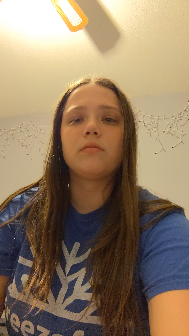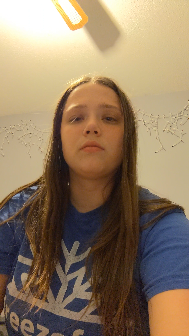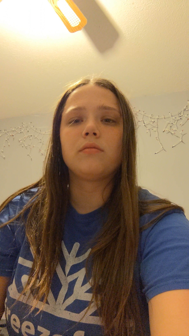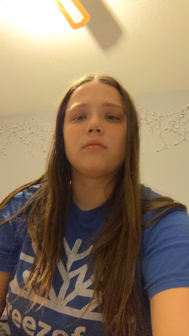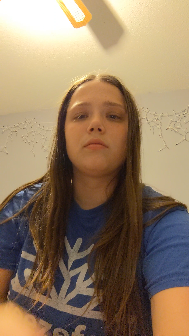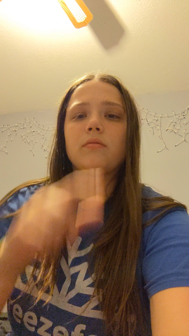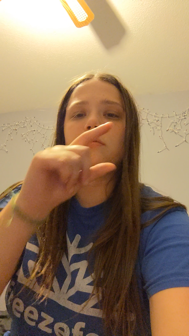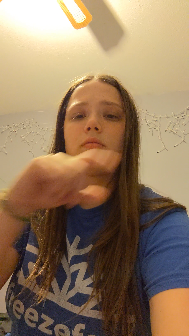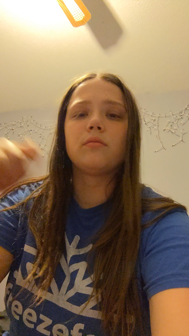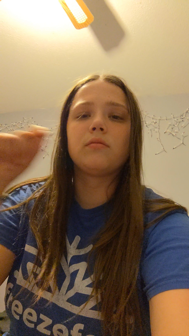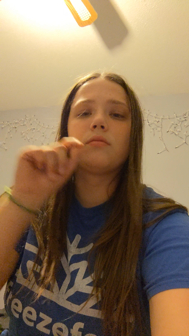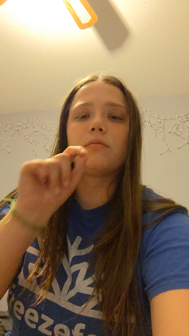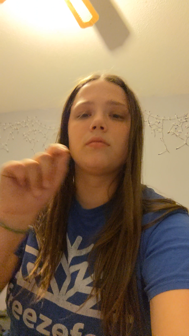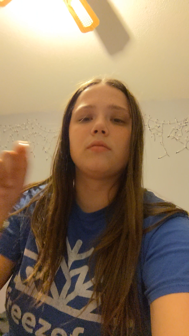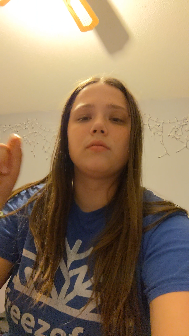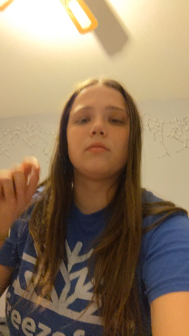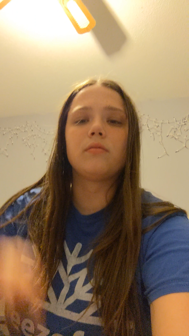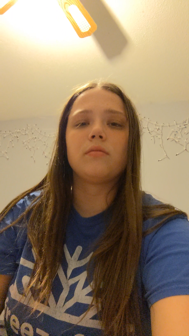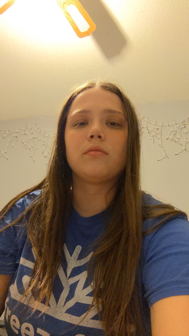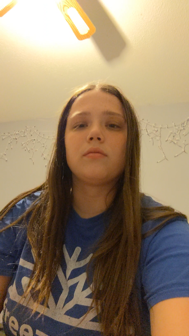peas